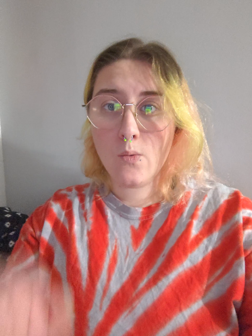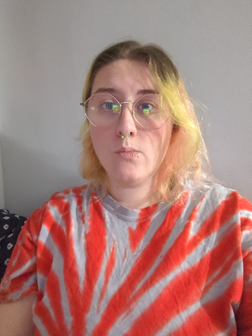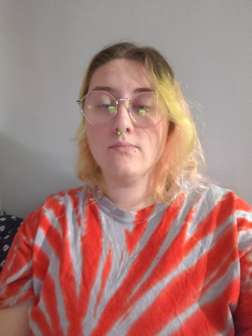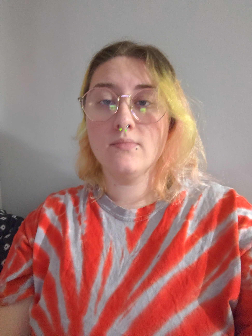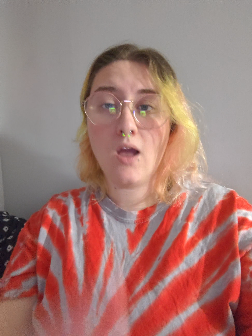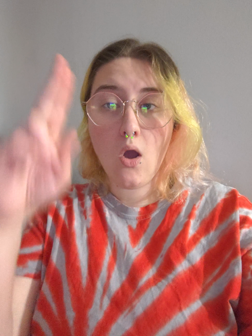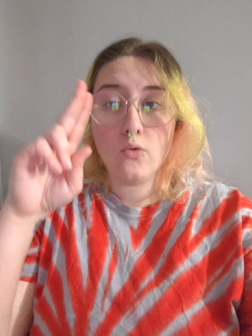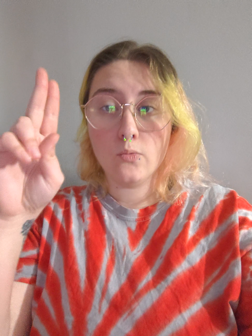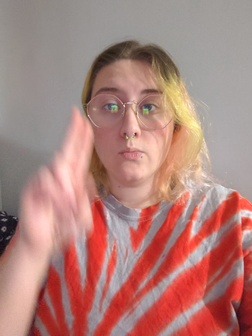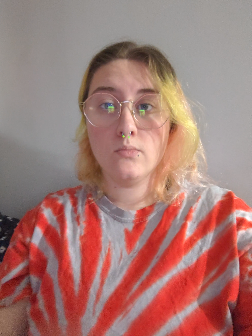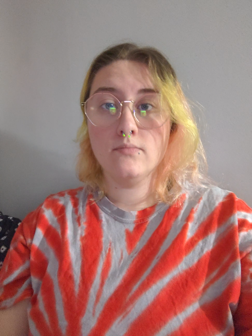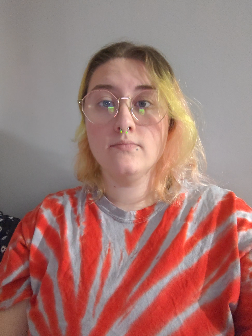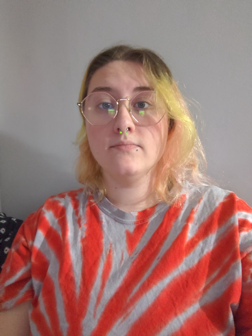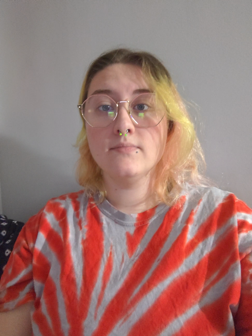uncle